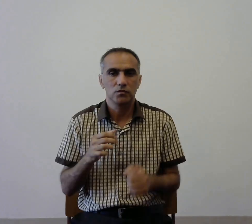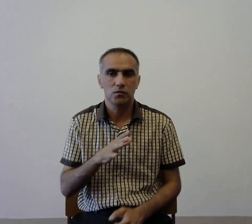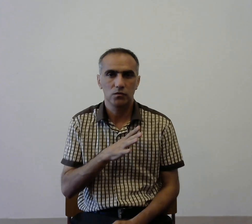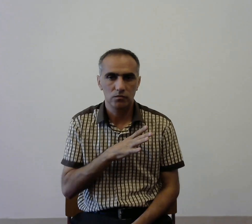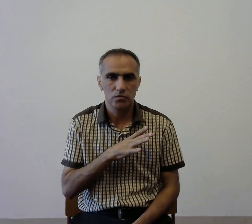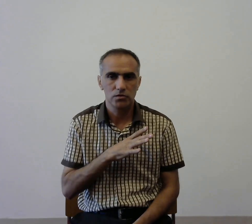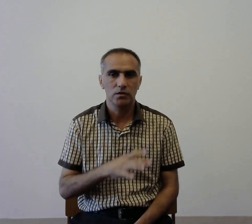olmaq